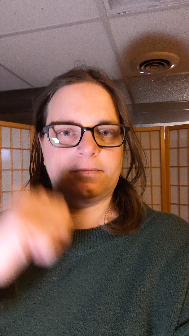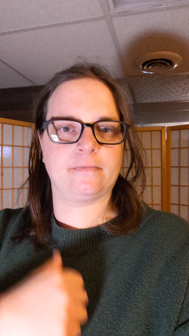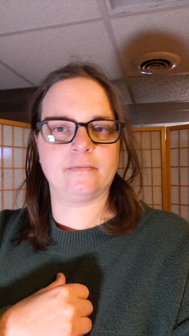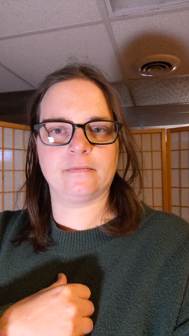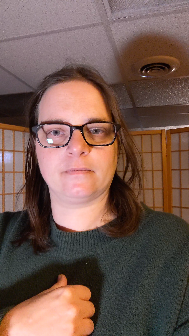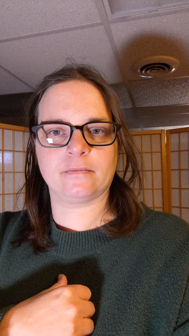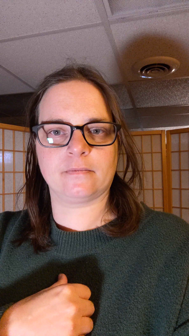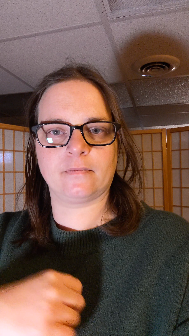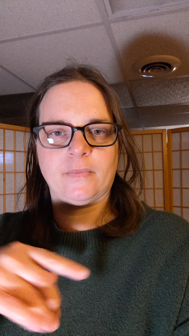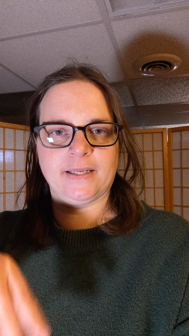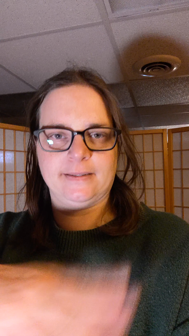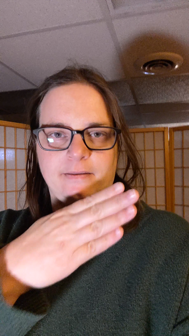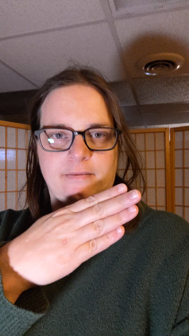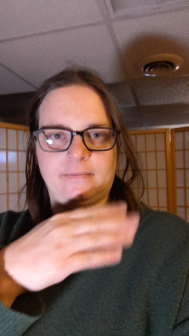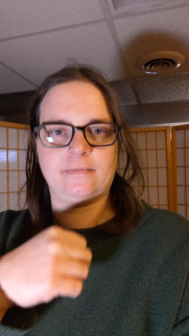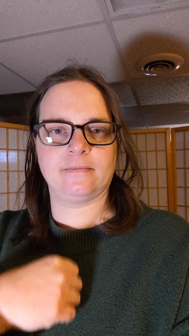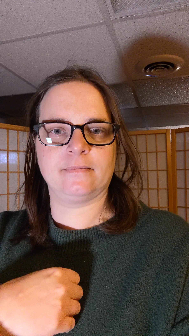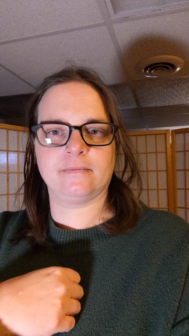kick